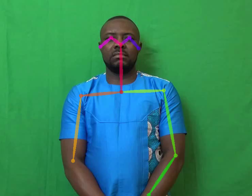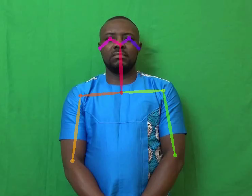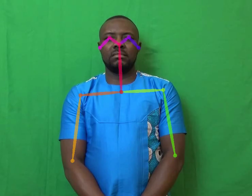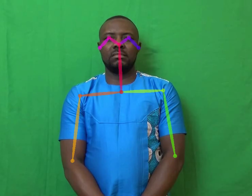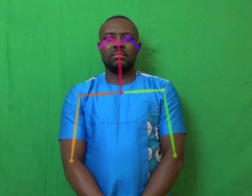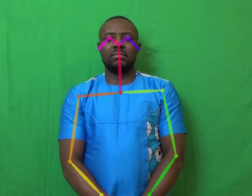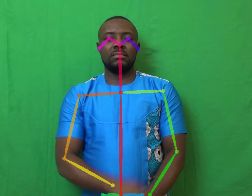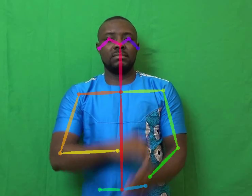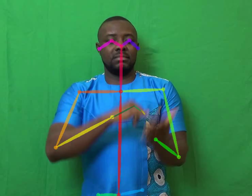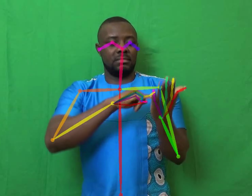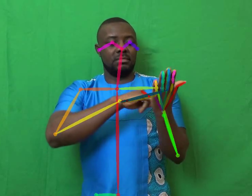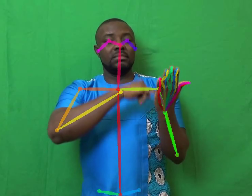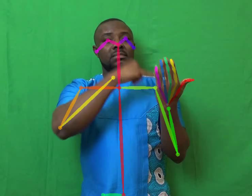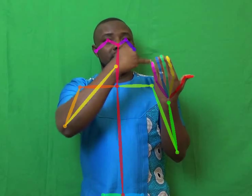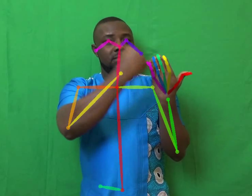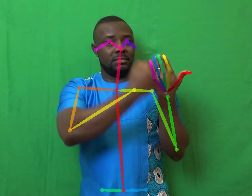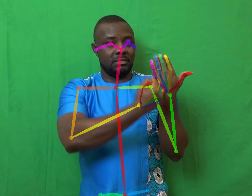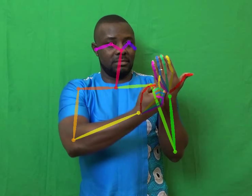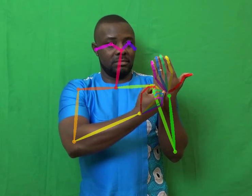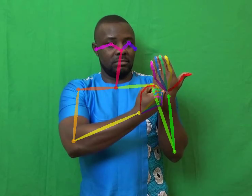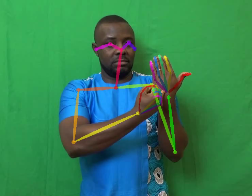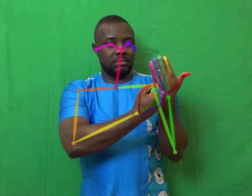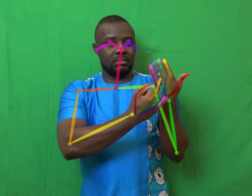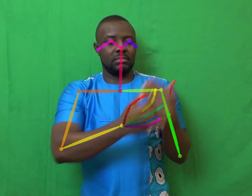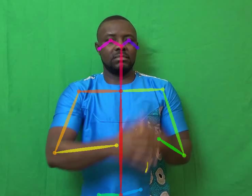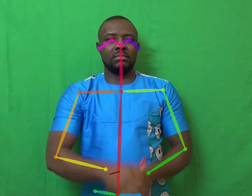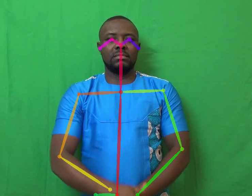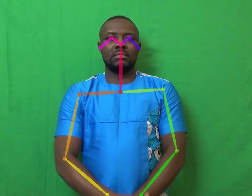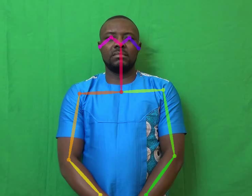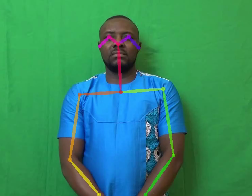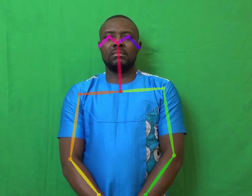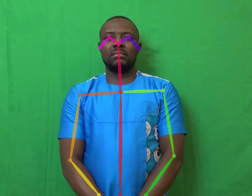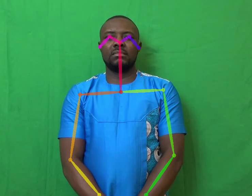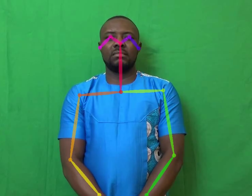January